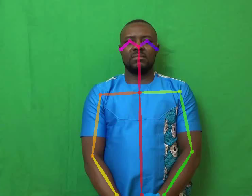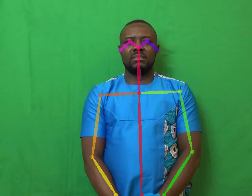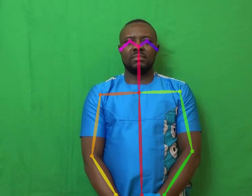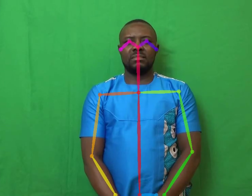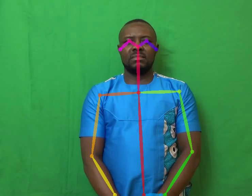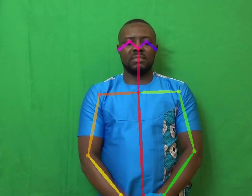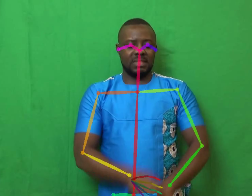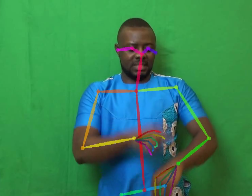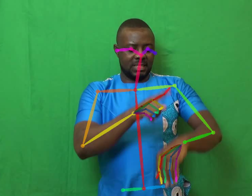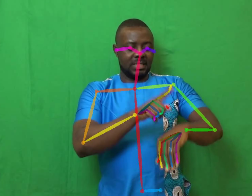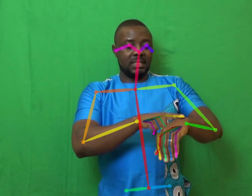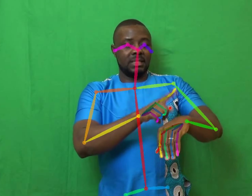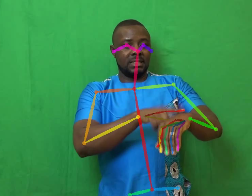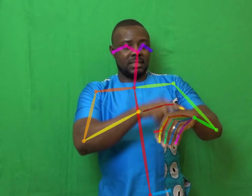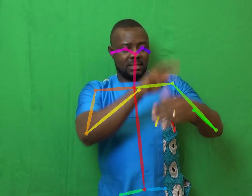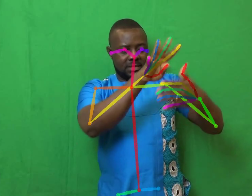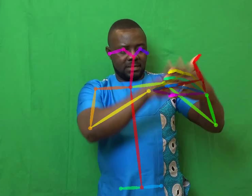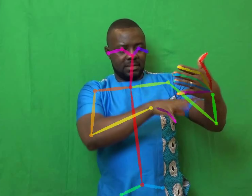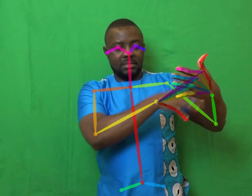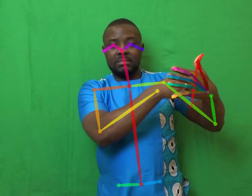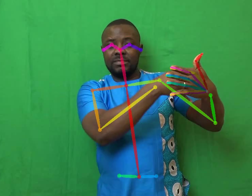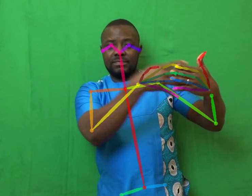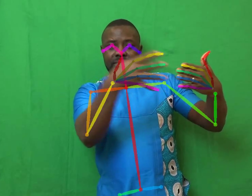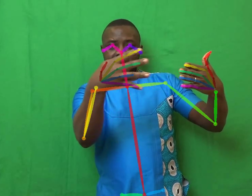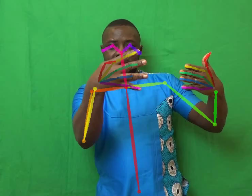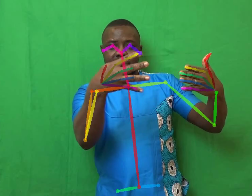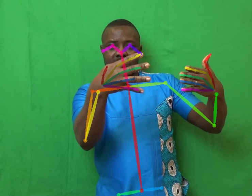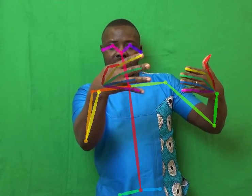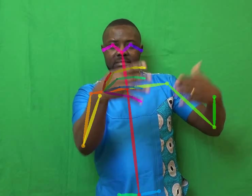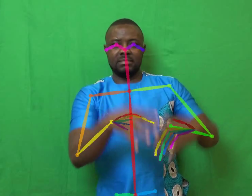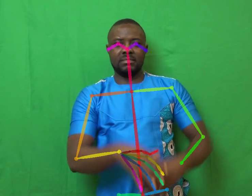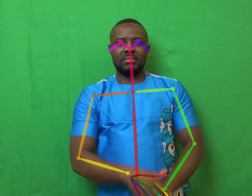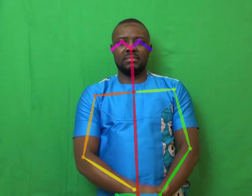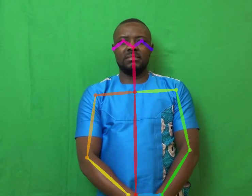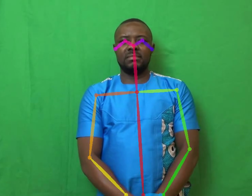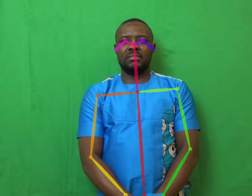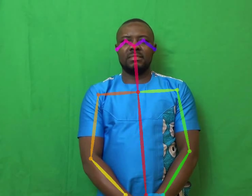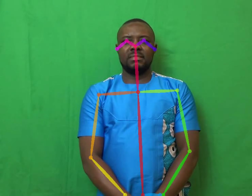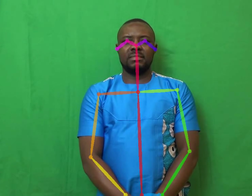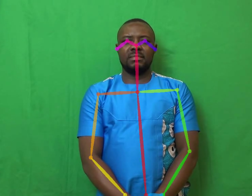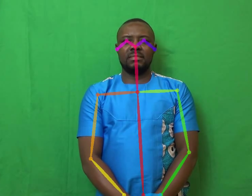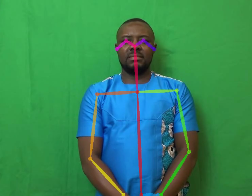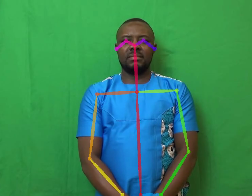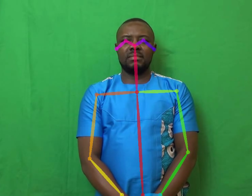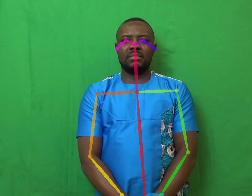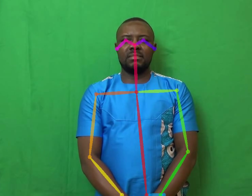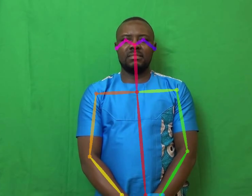time frame